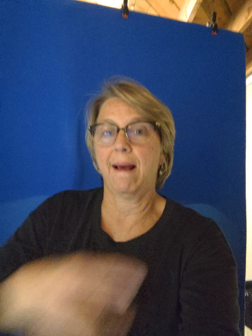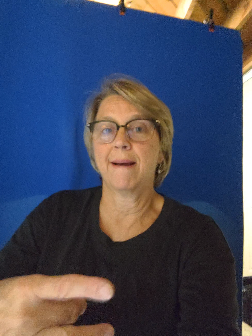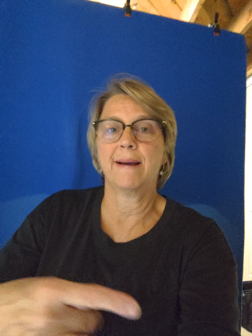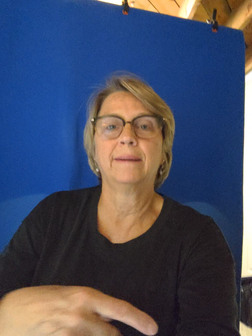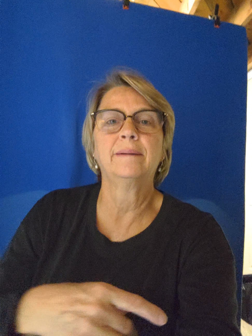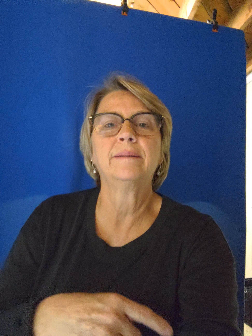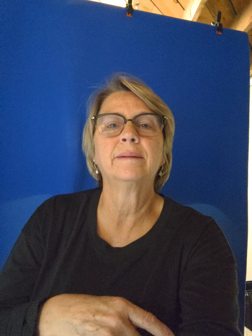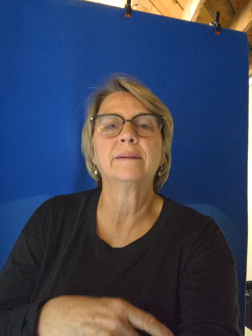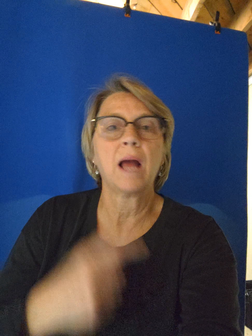like